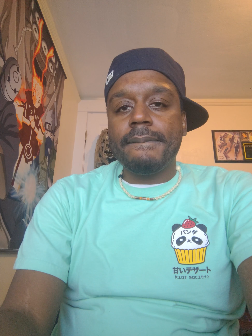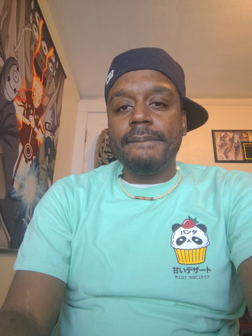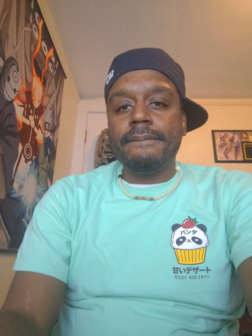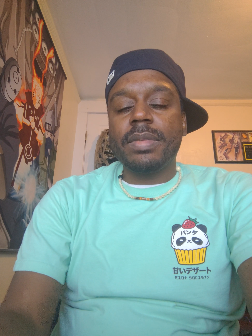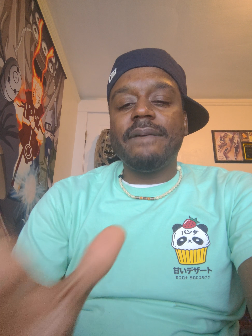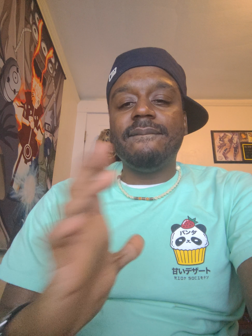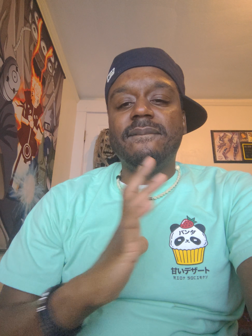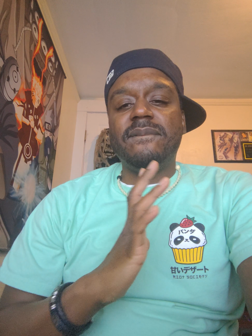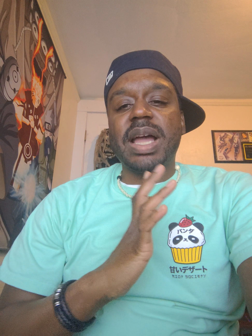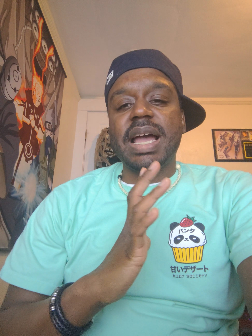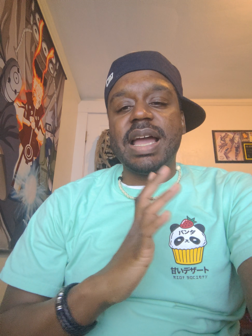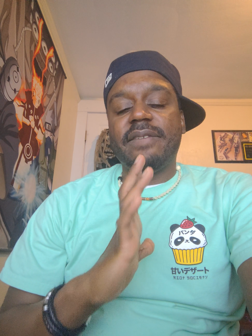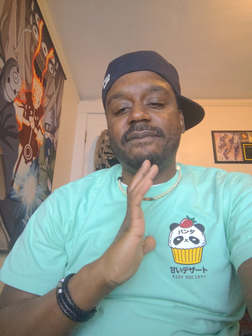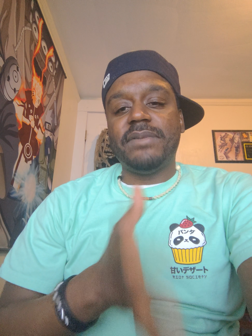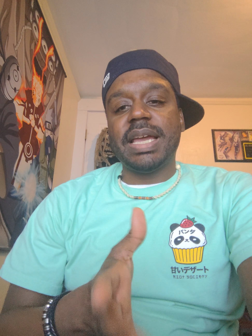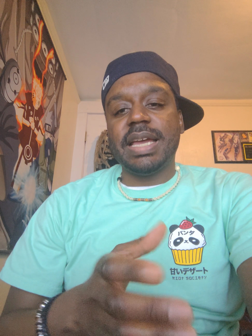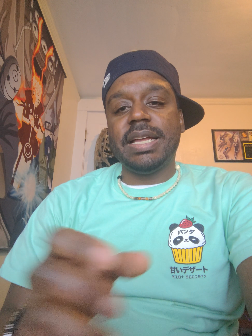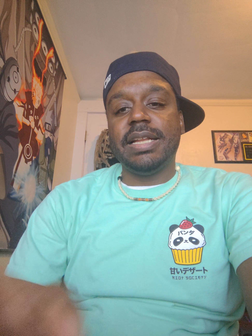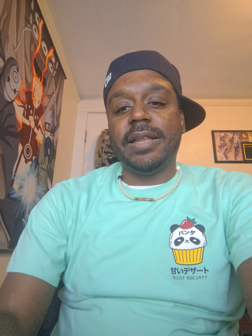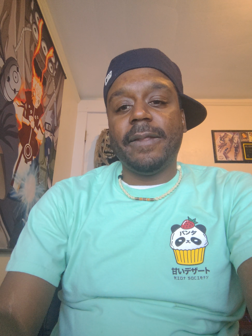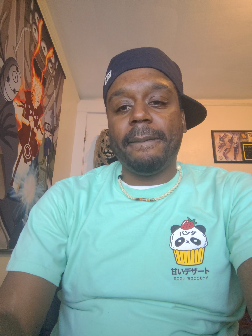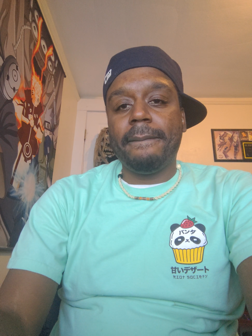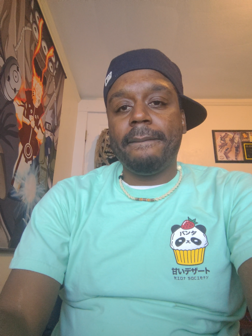fine